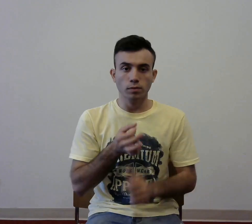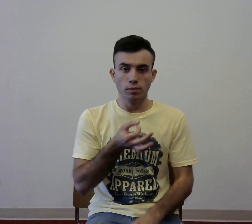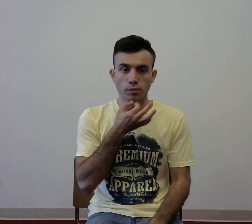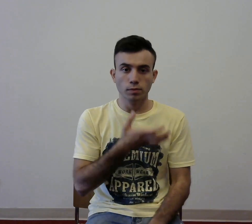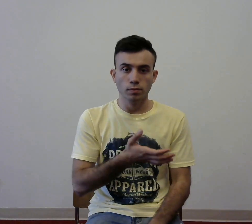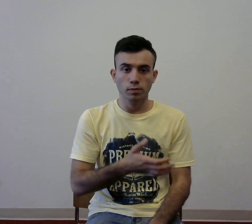xoşu gəlmək